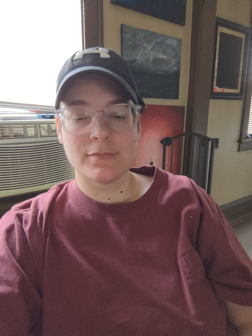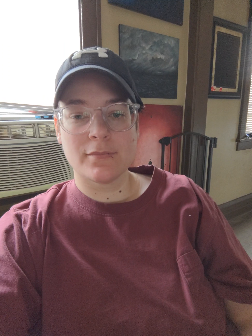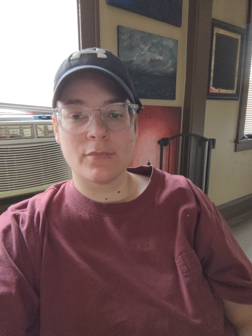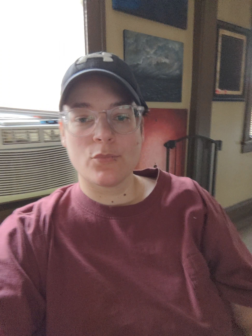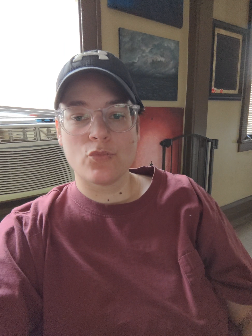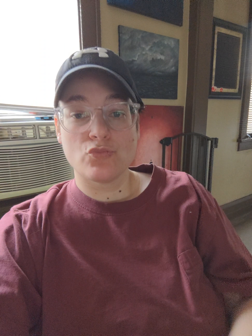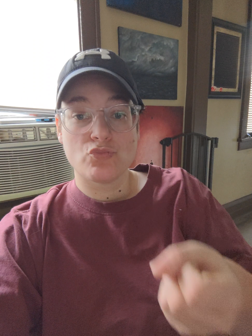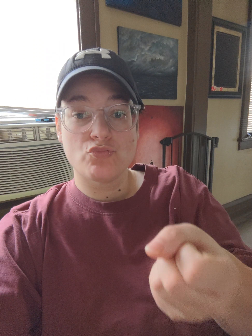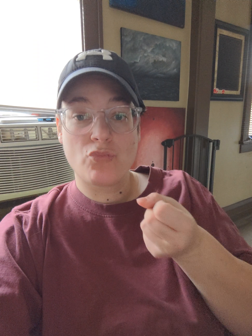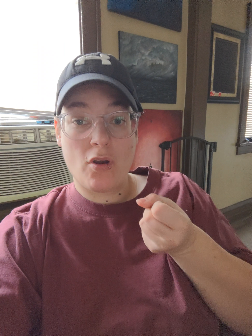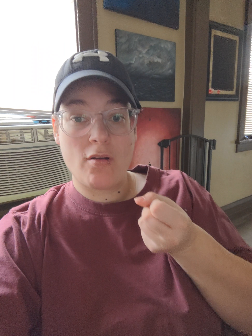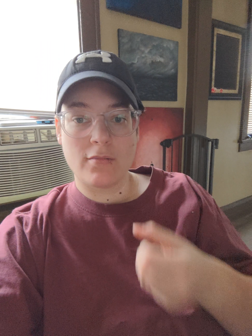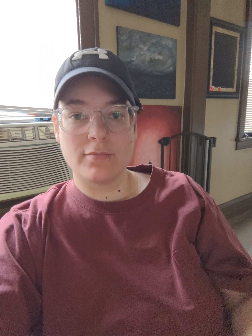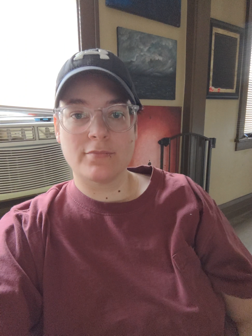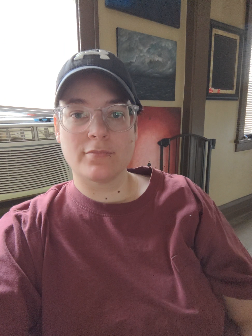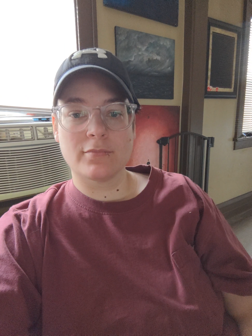drawer